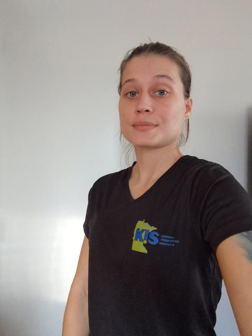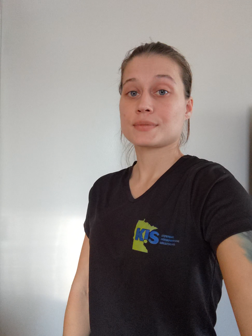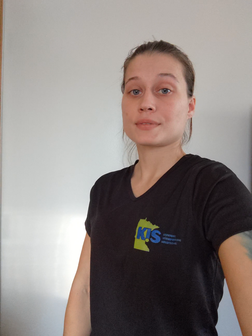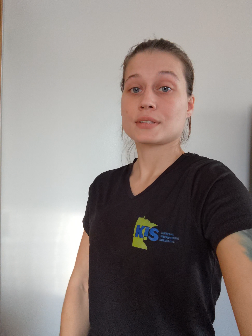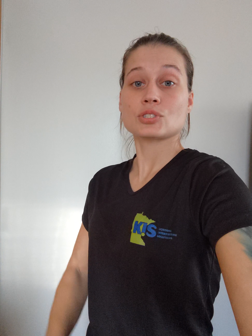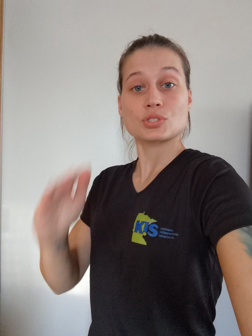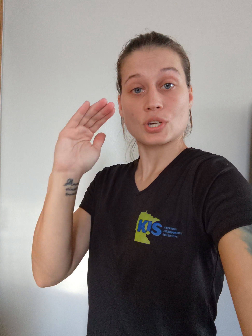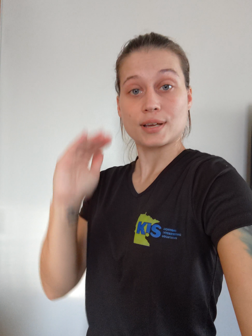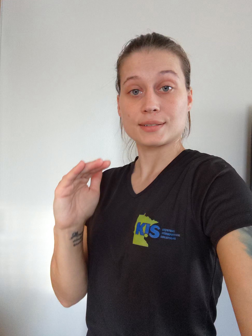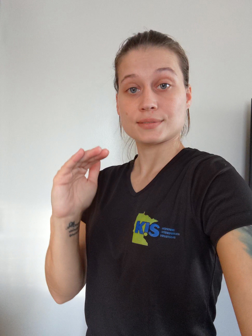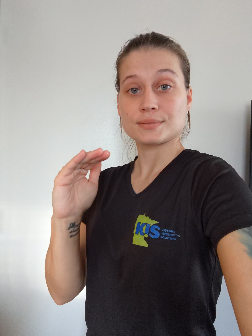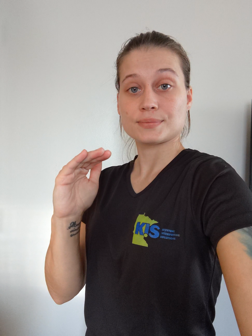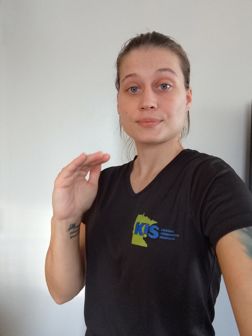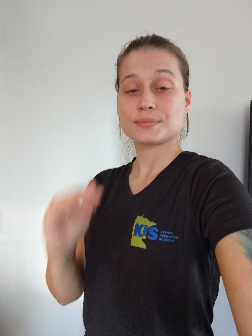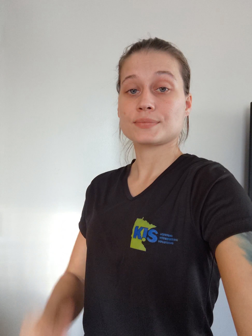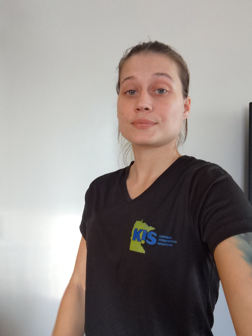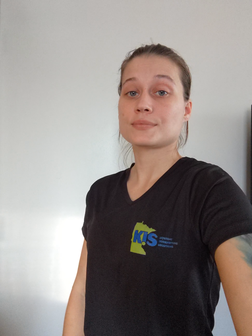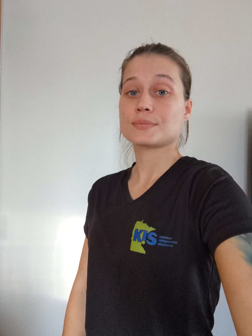child